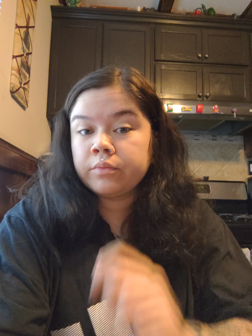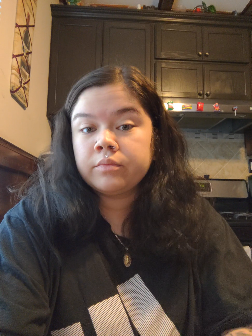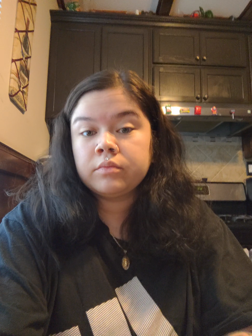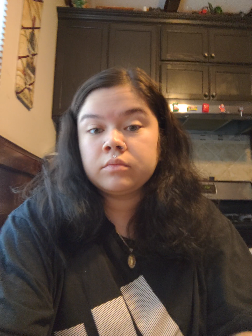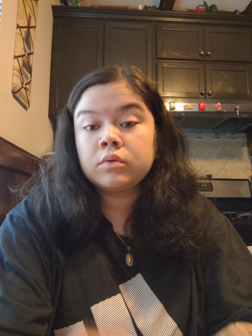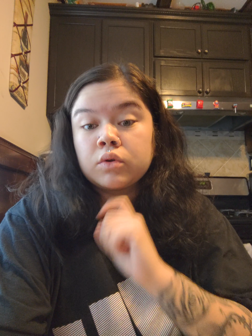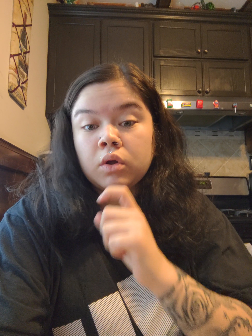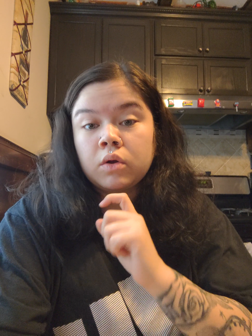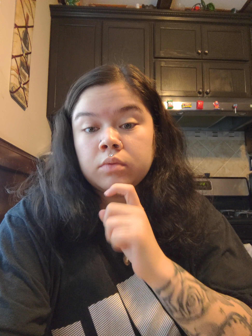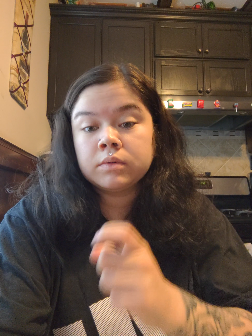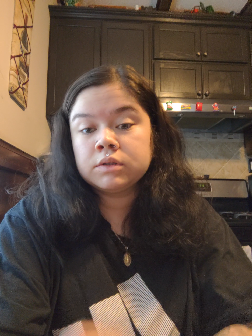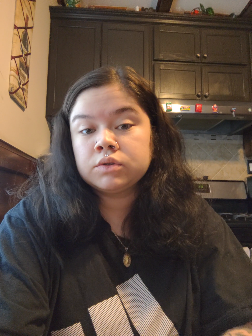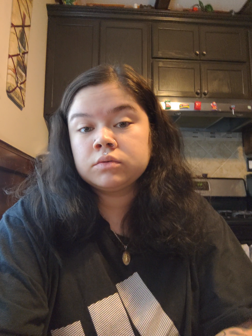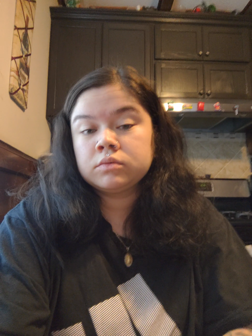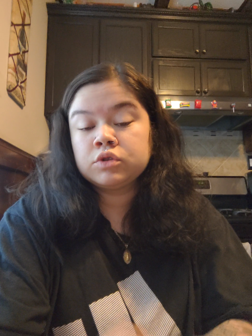garbage